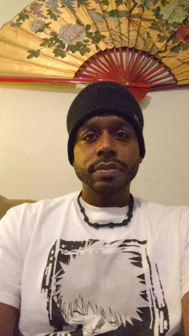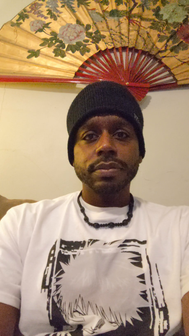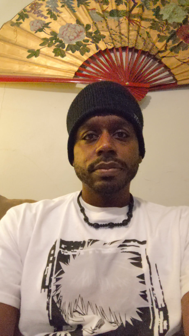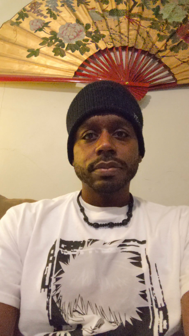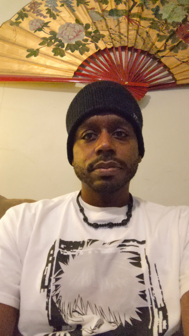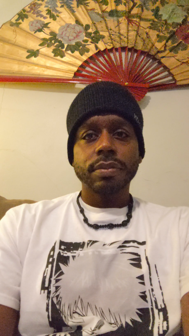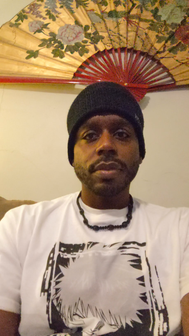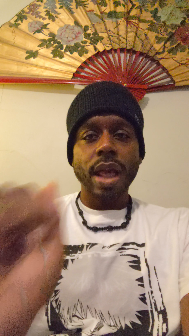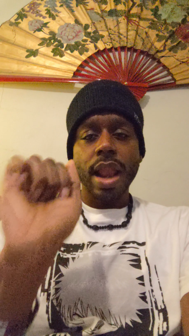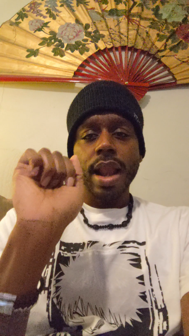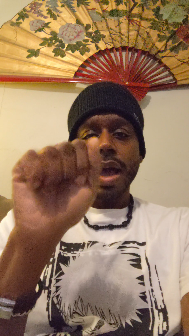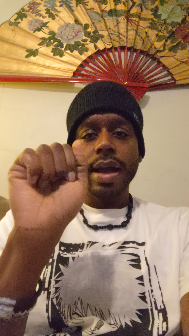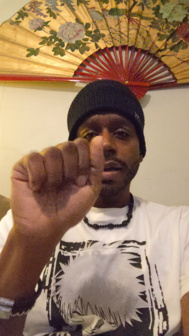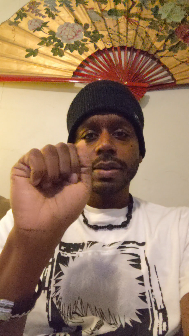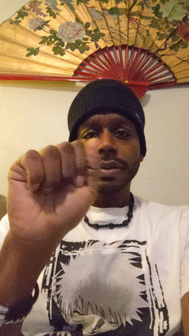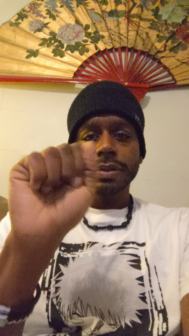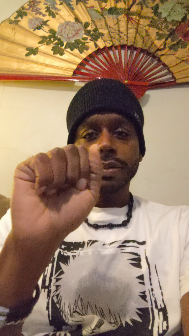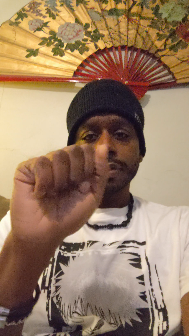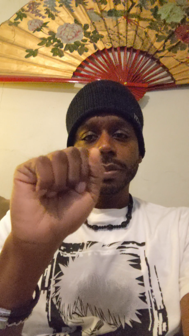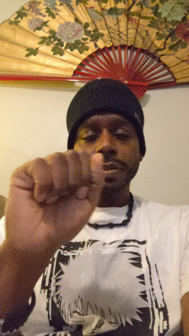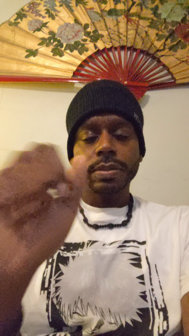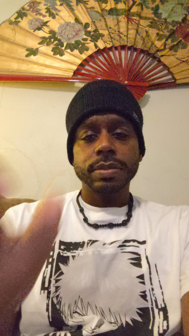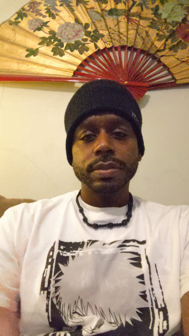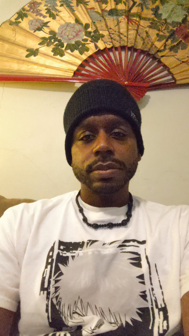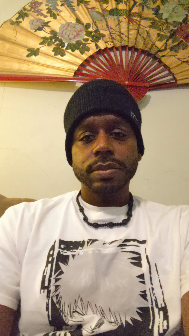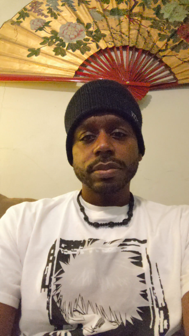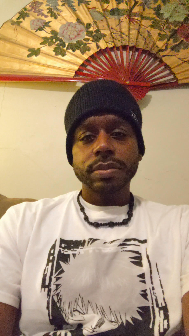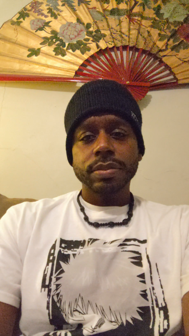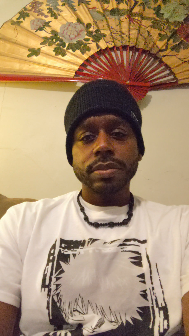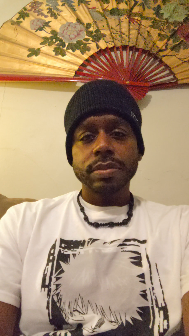knock